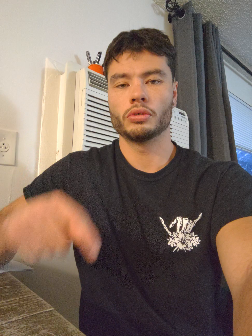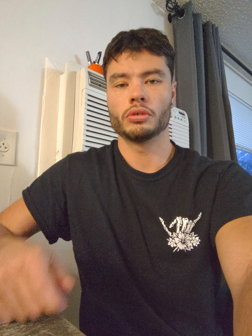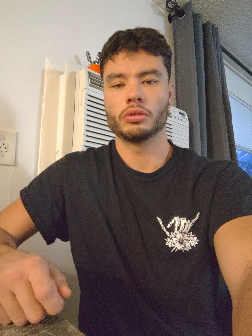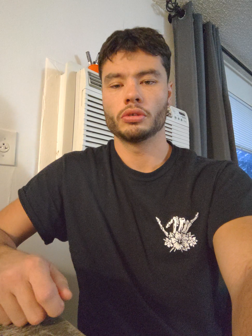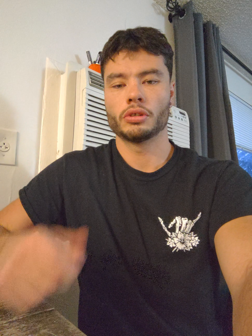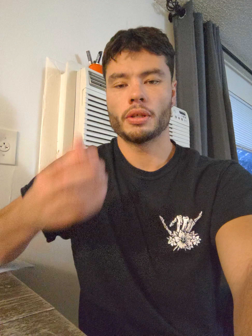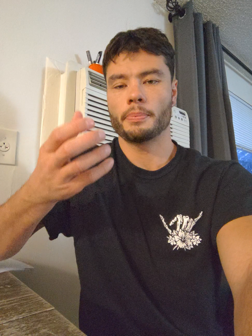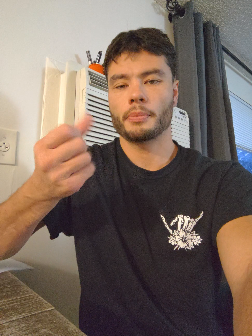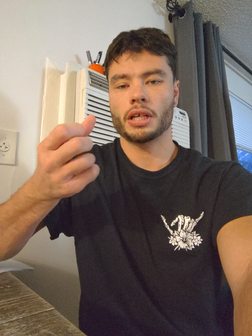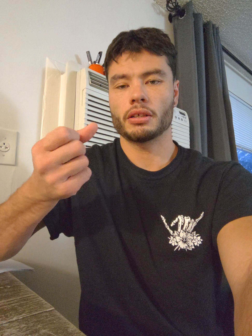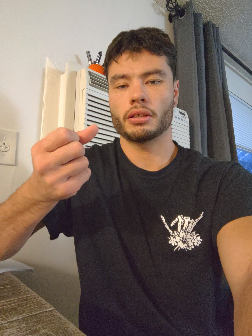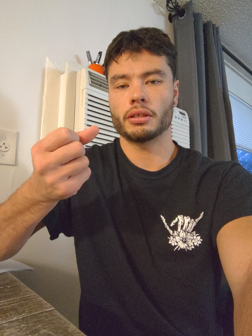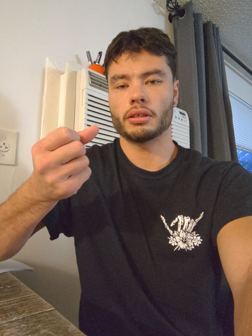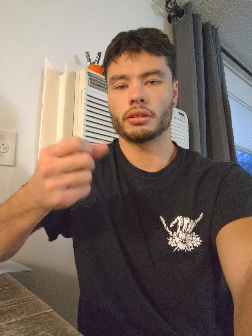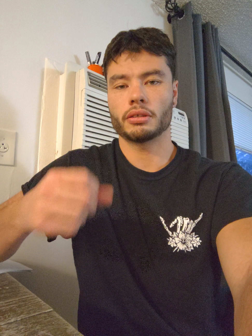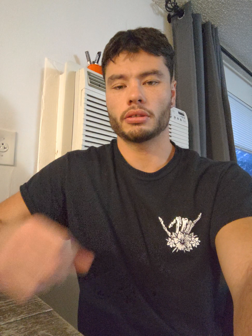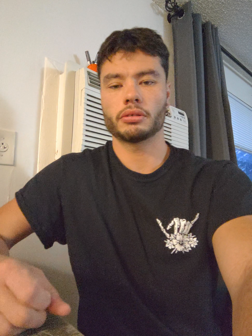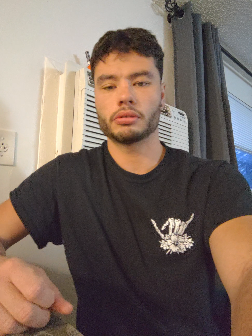milk